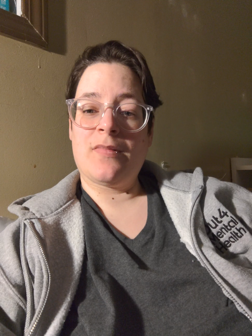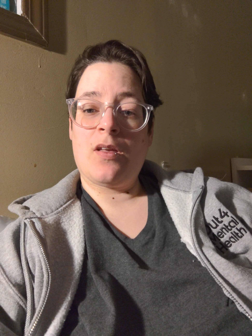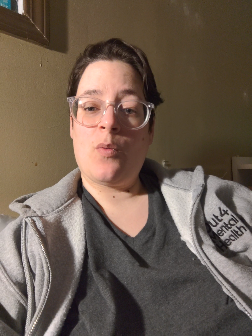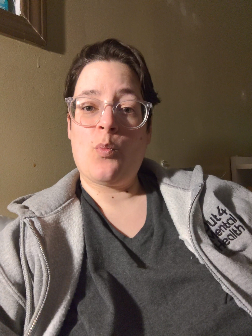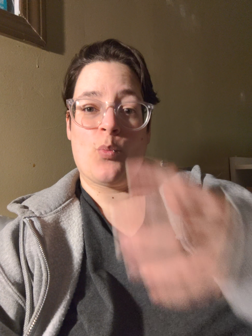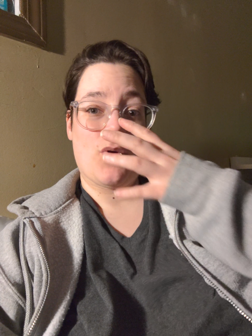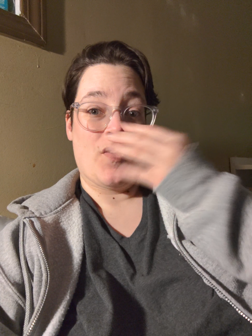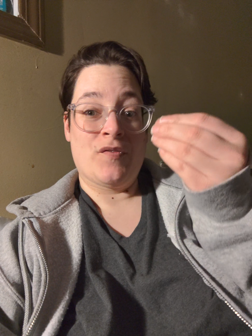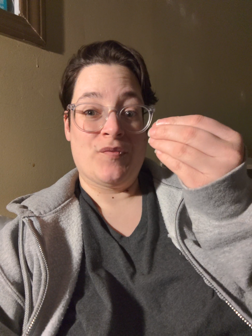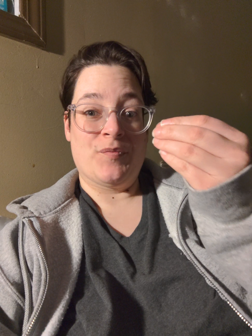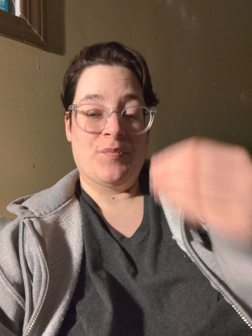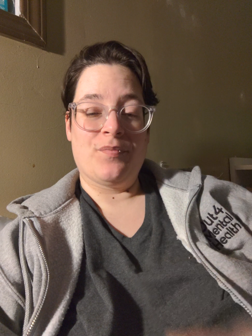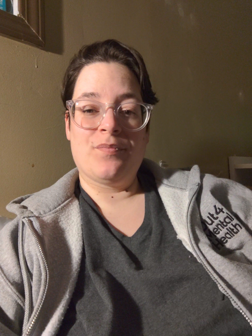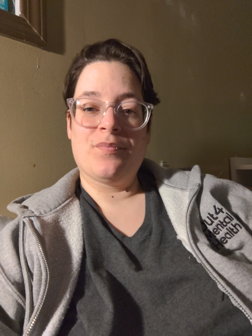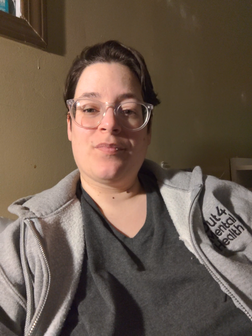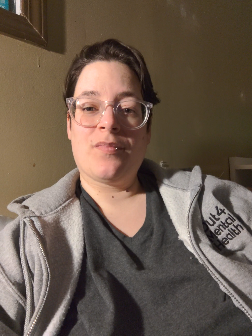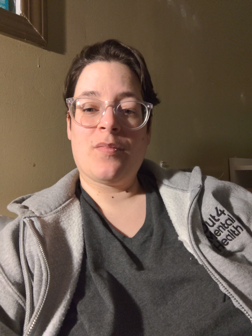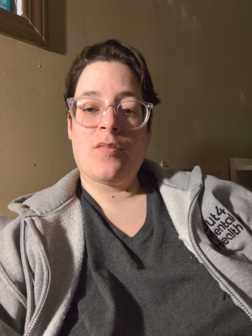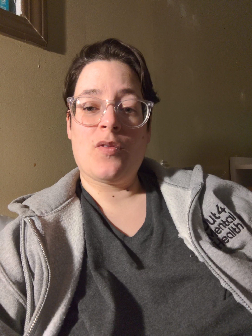wolf